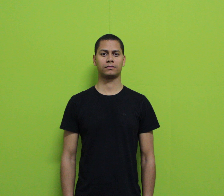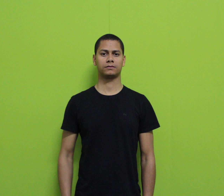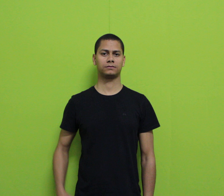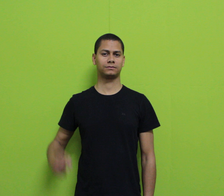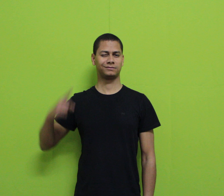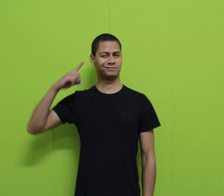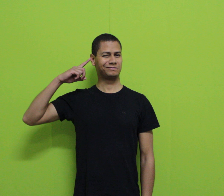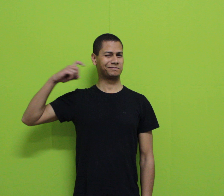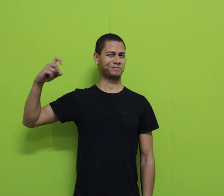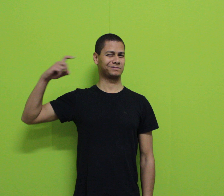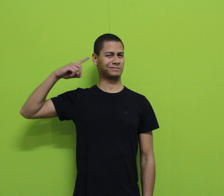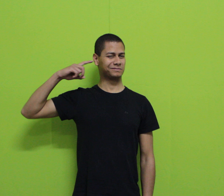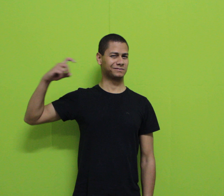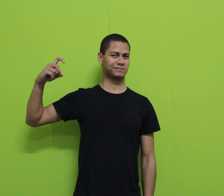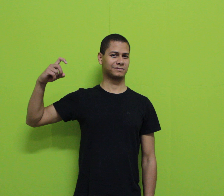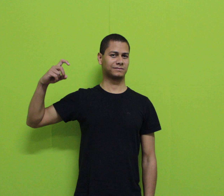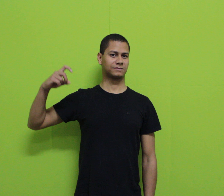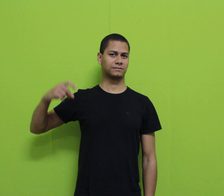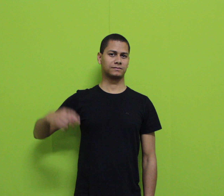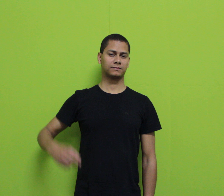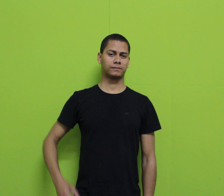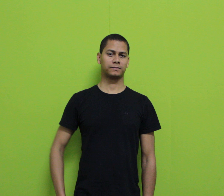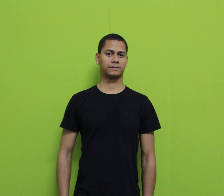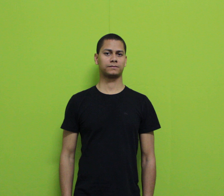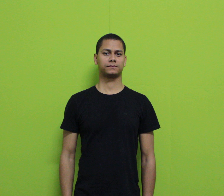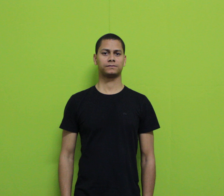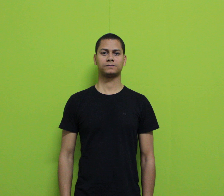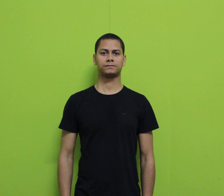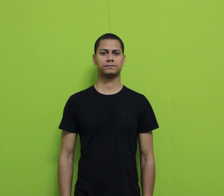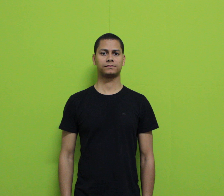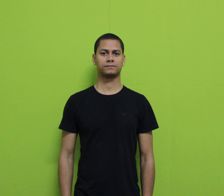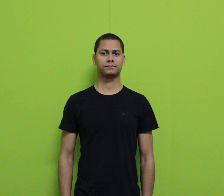barulho